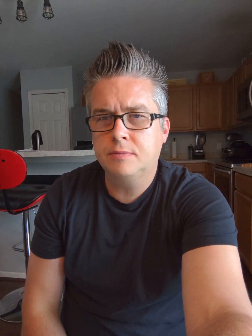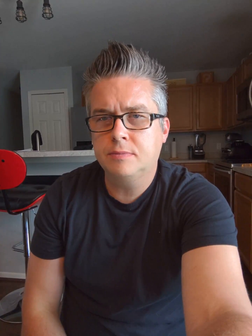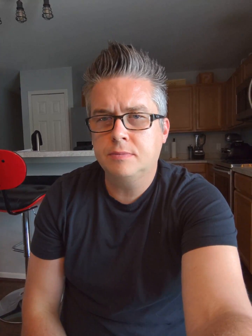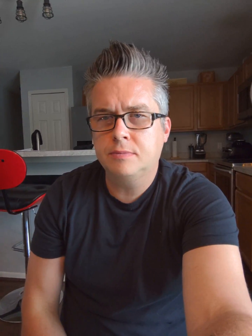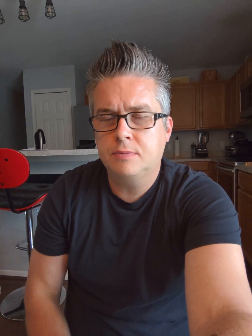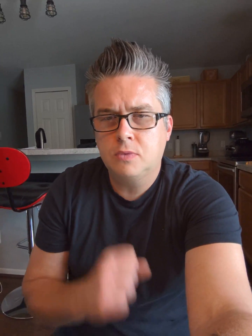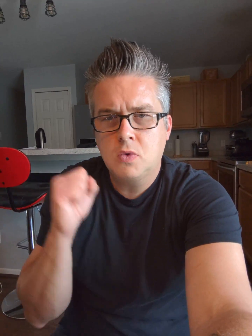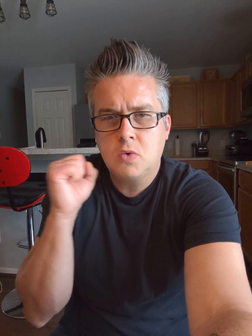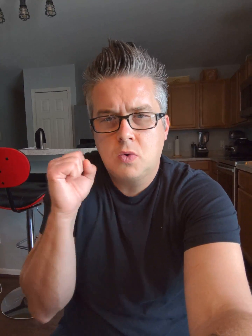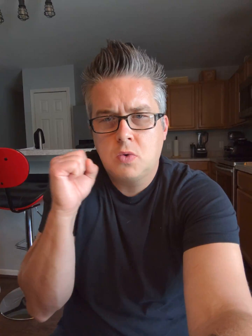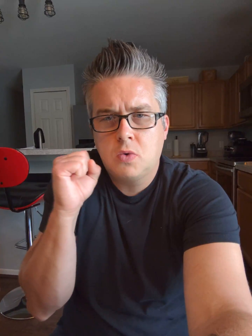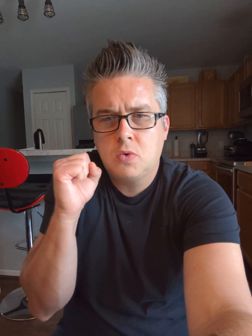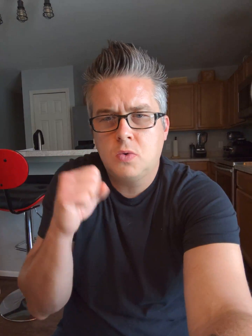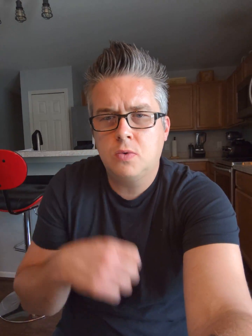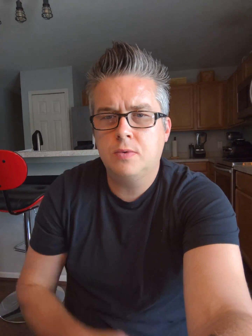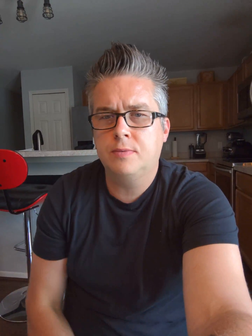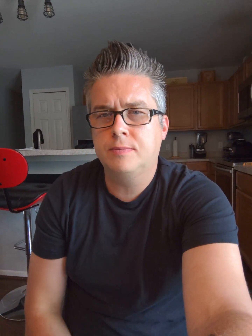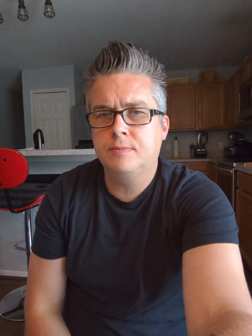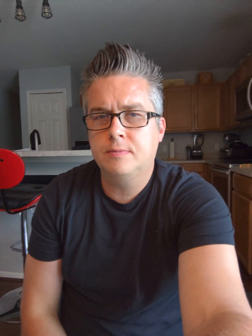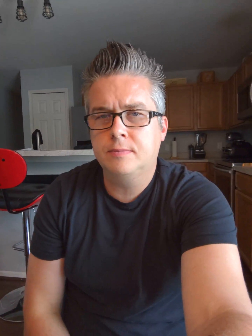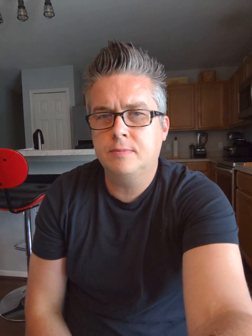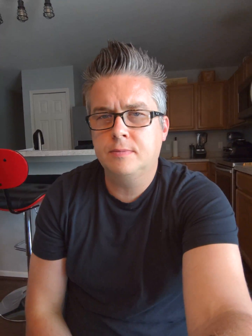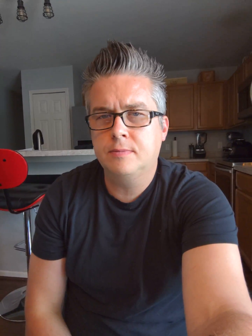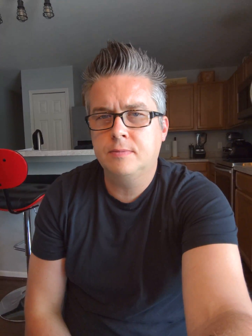cold